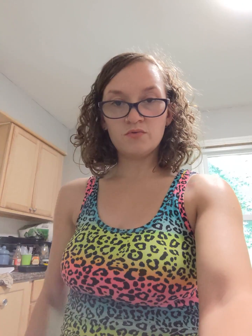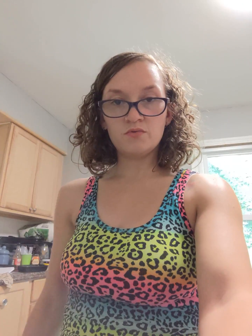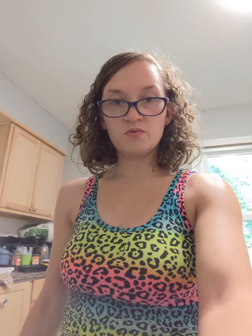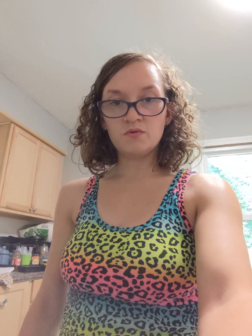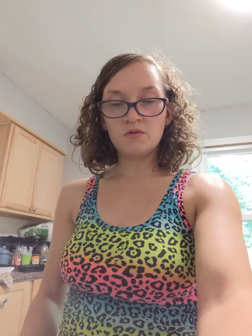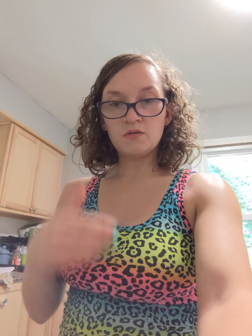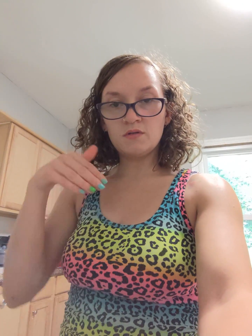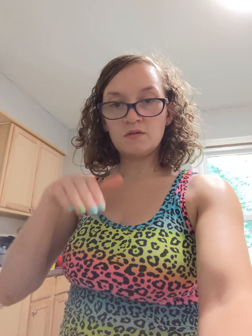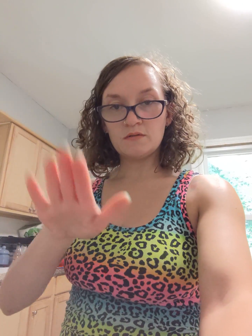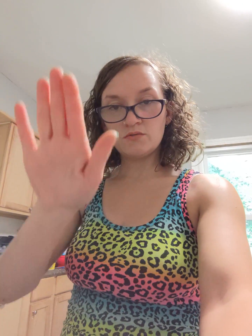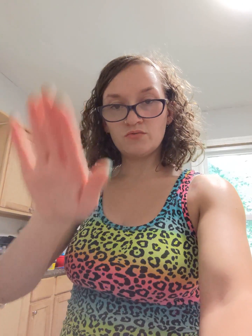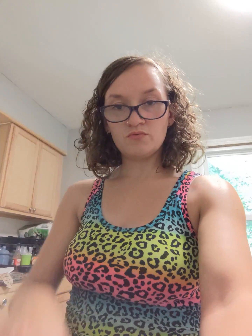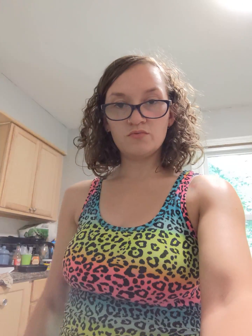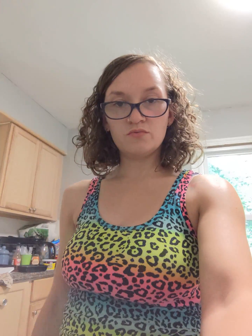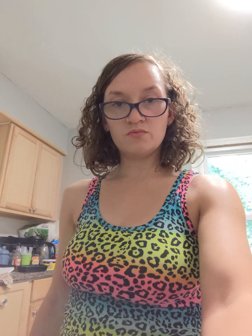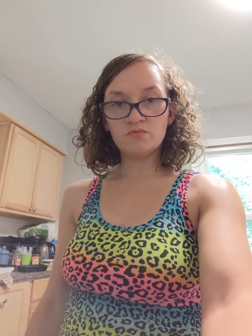enter